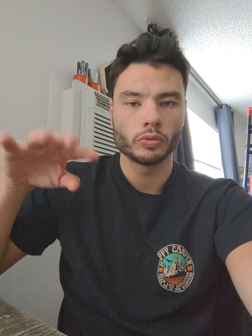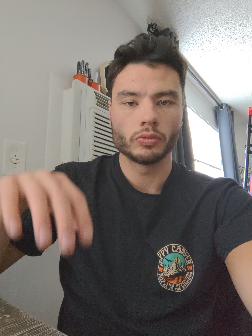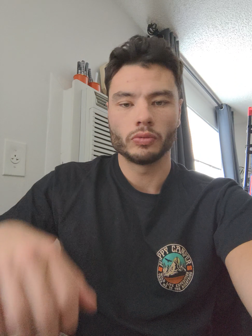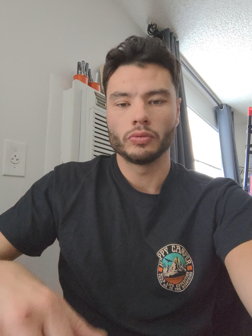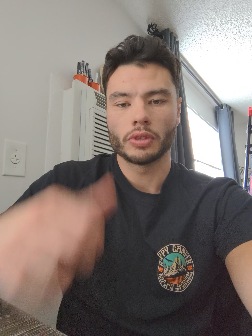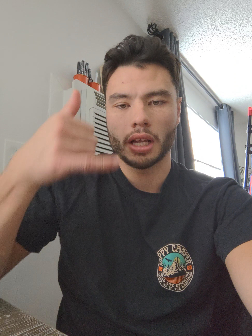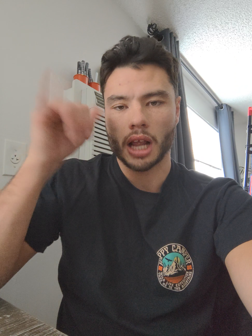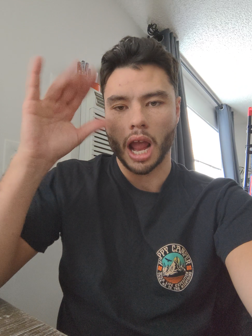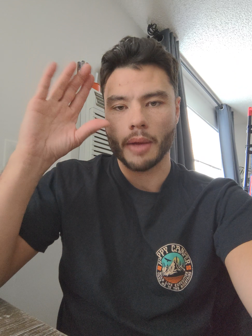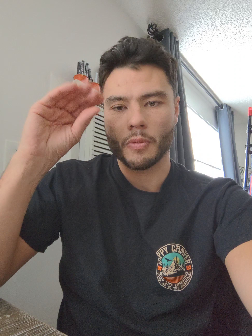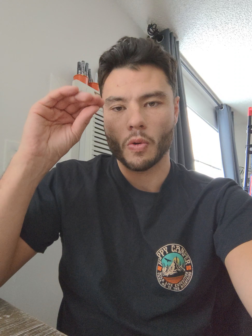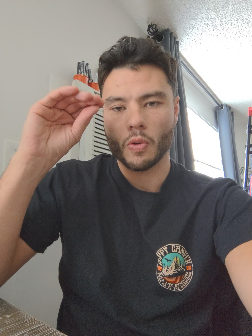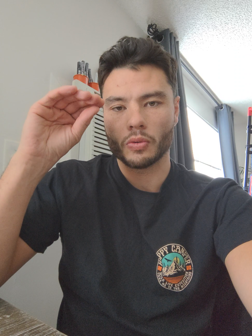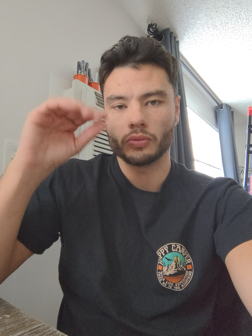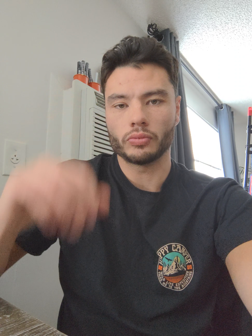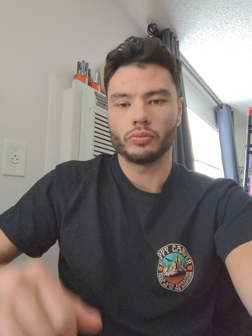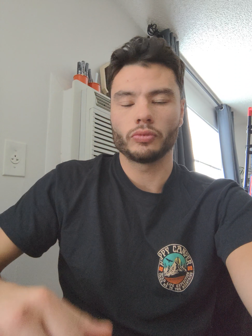cowboy